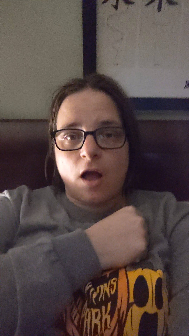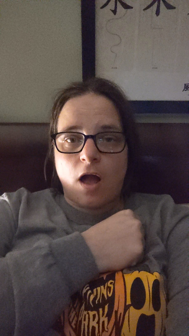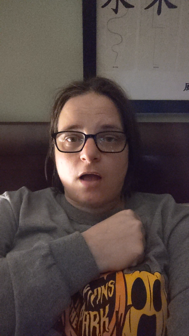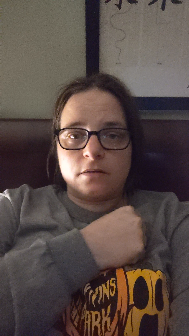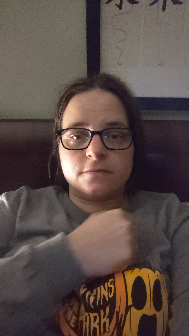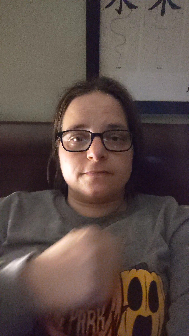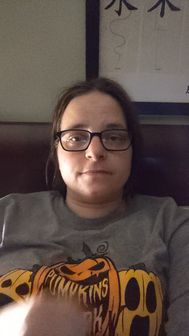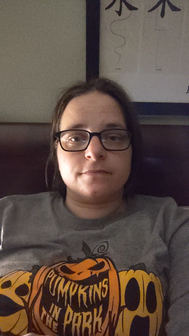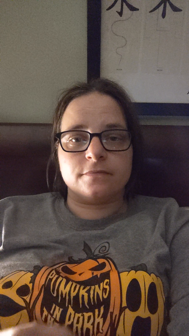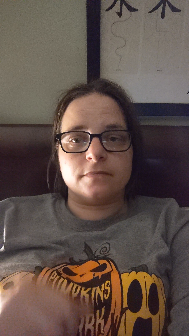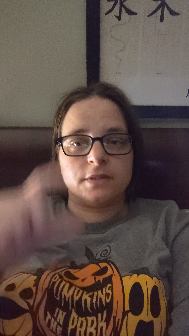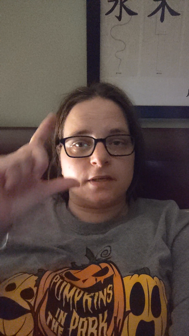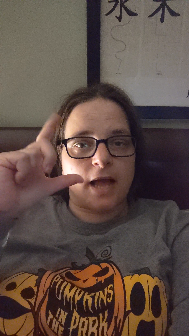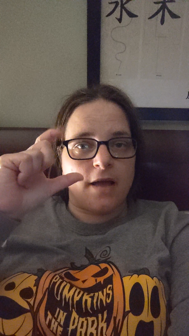camera